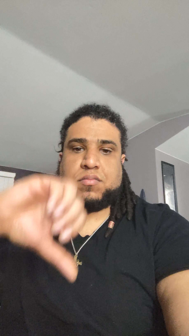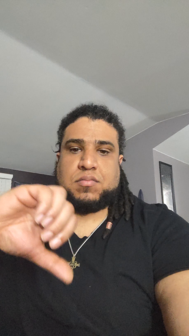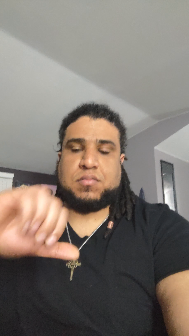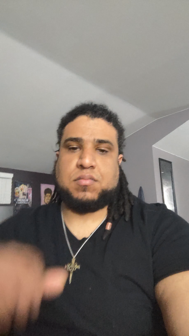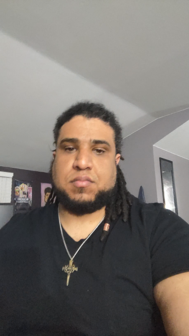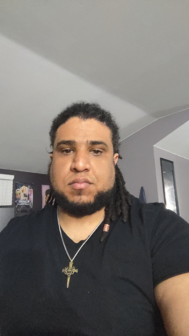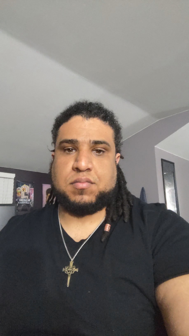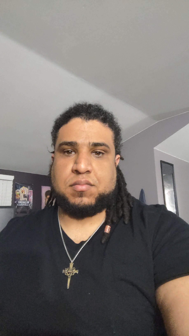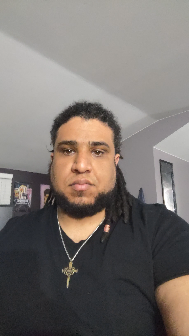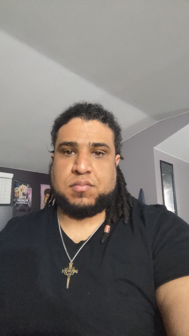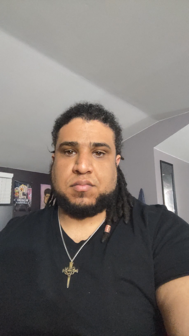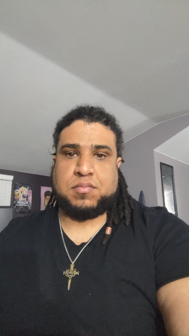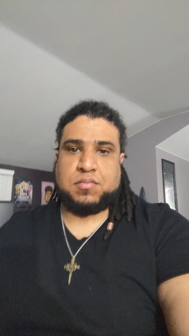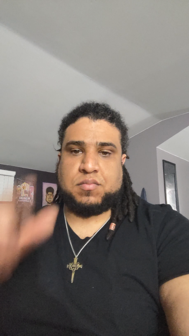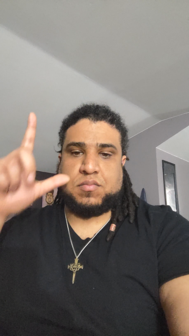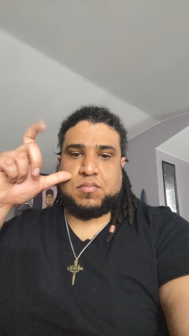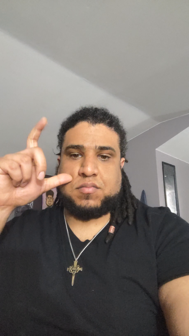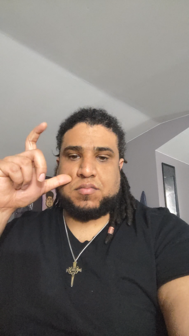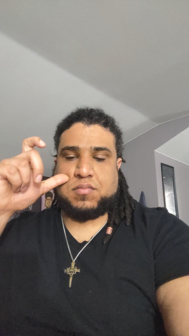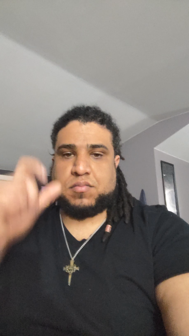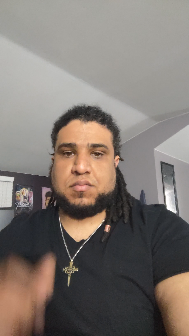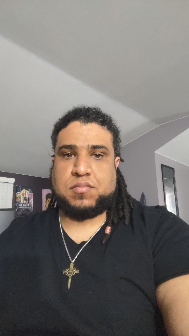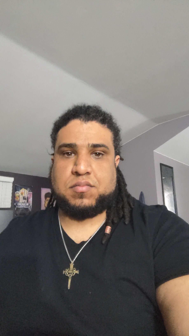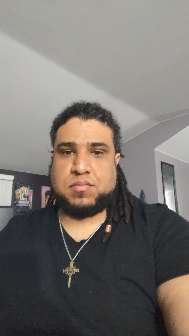camera